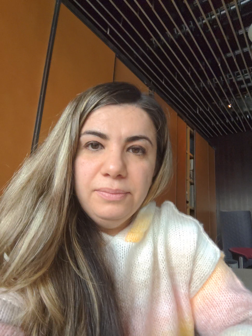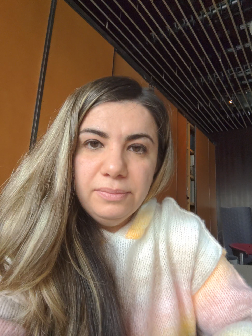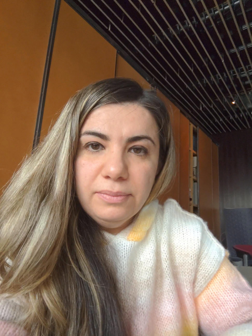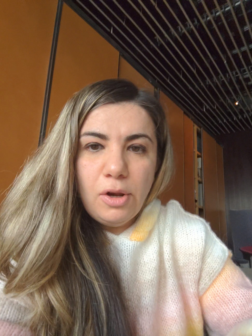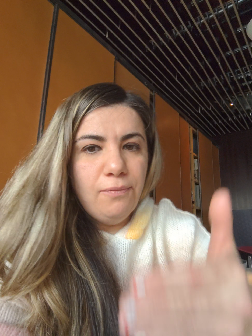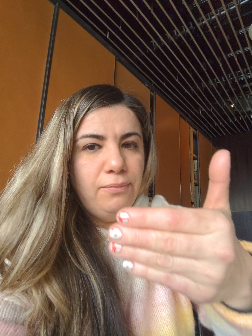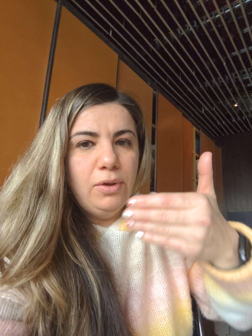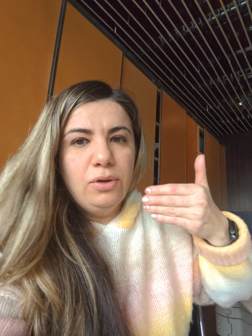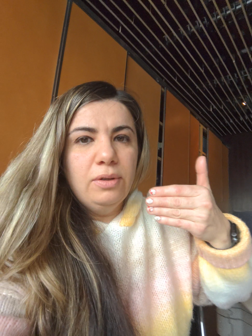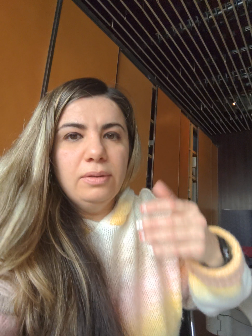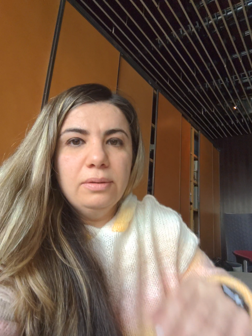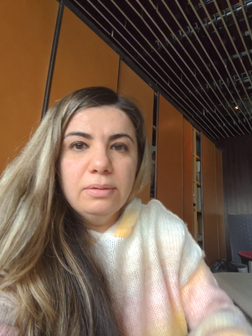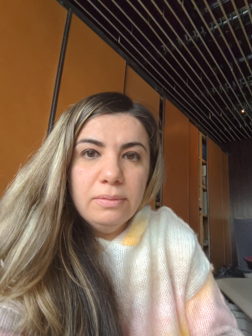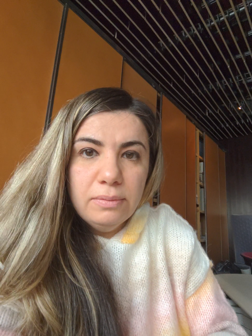before